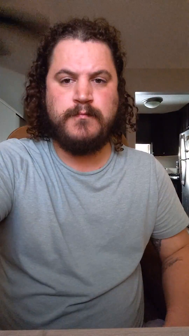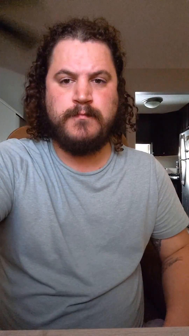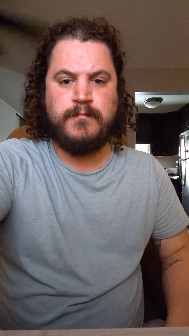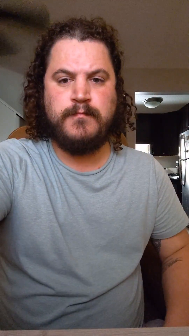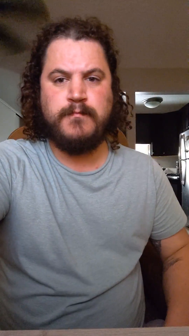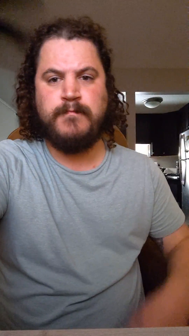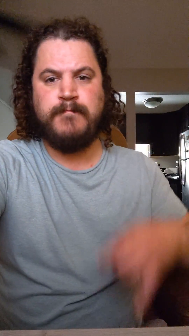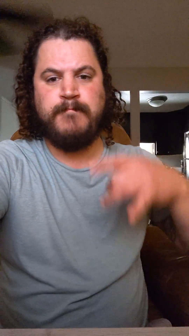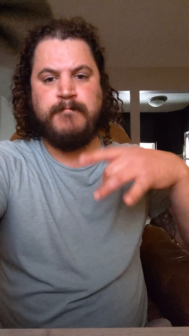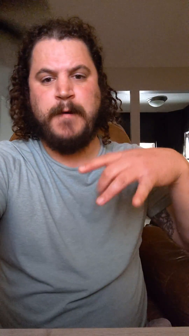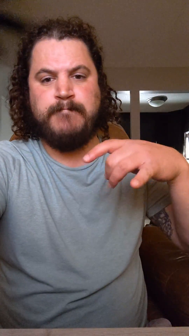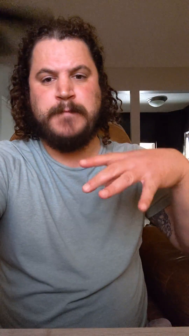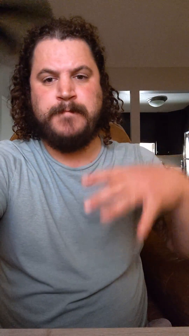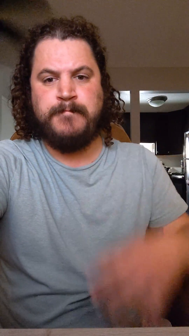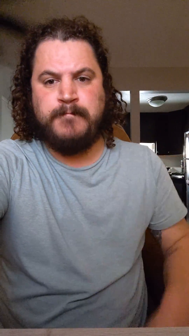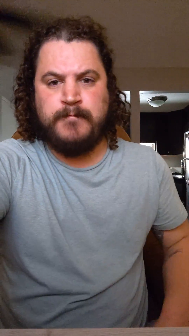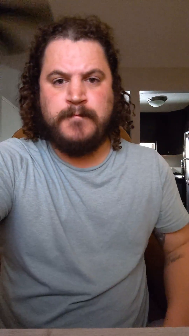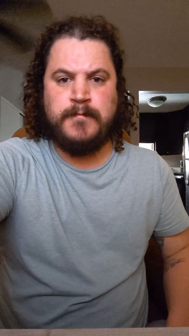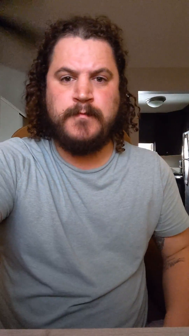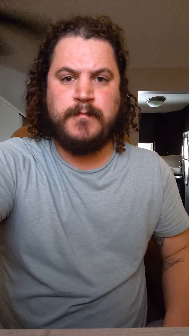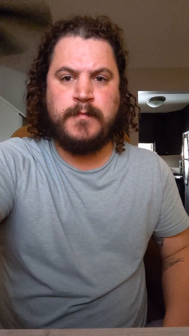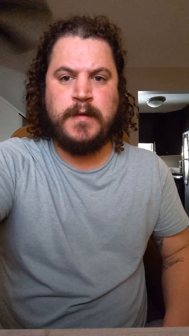pumpkin